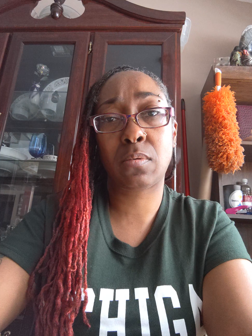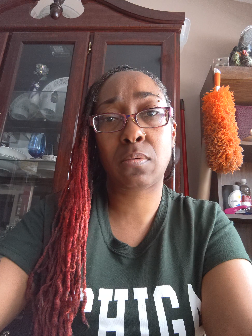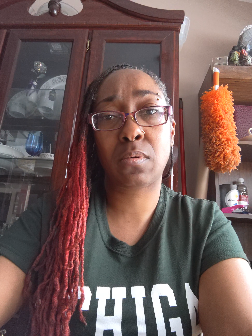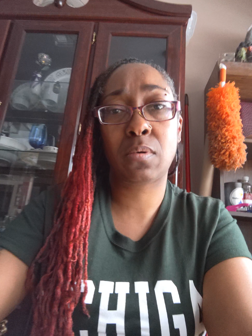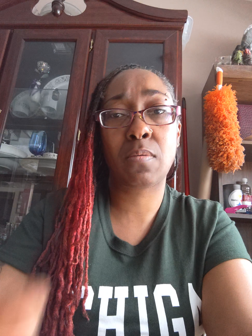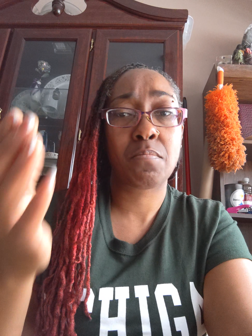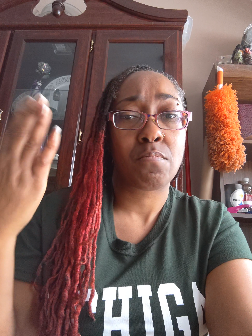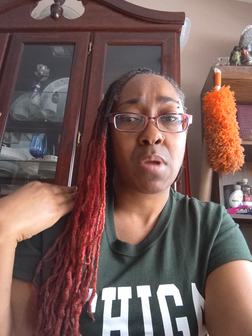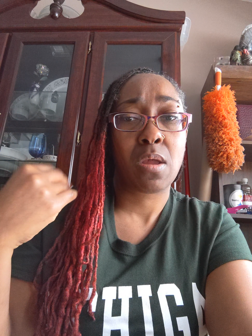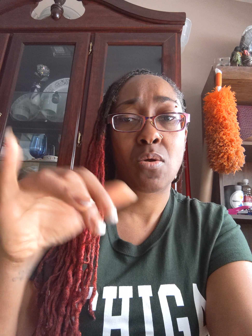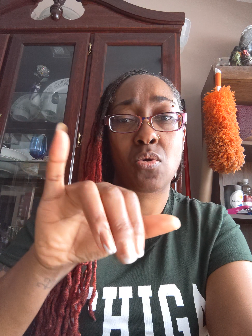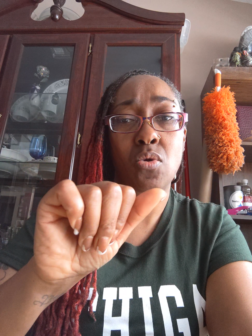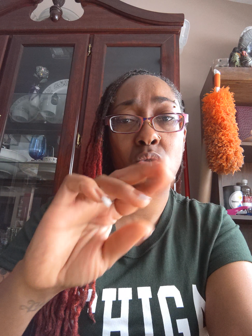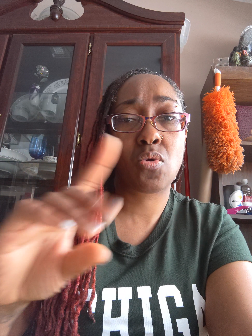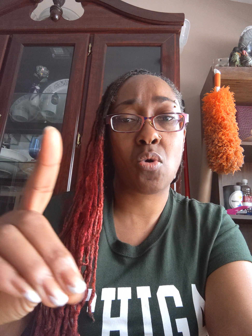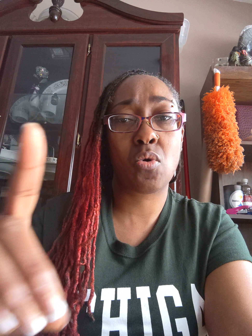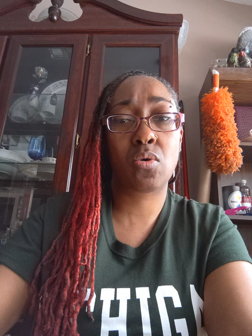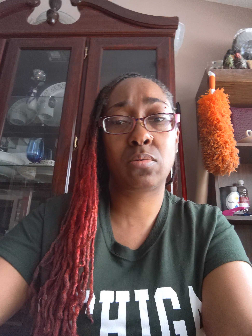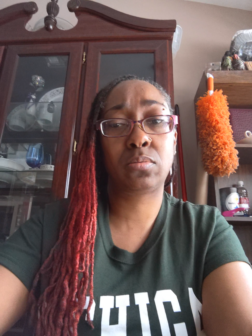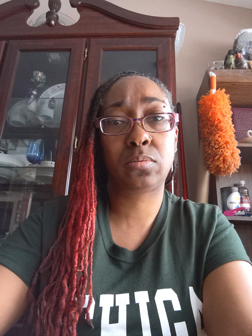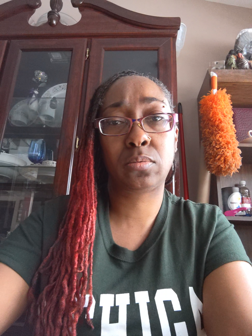backyard